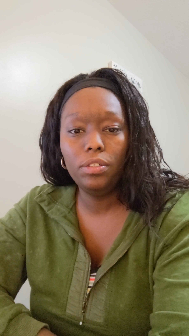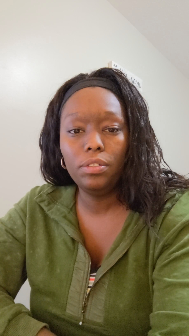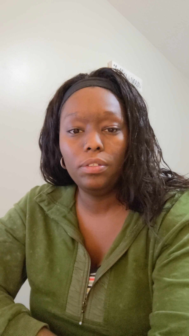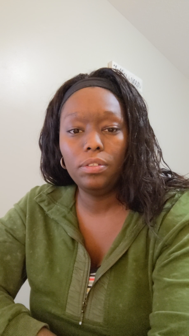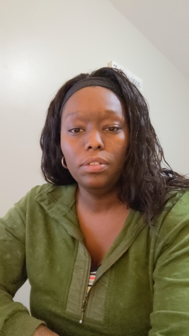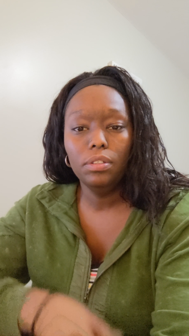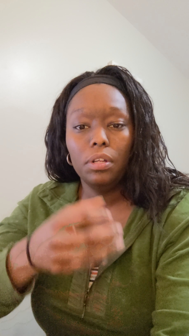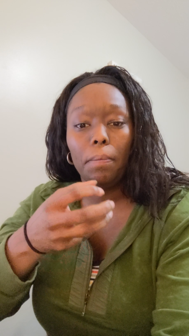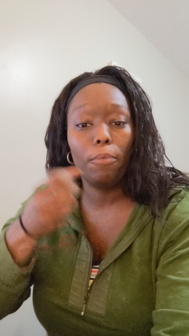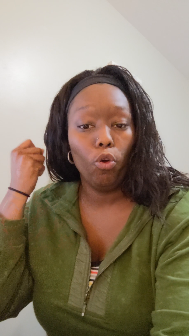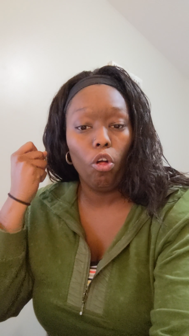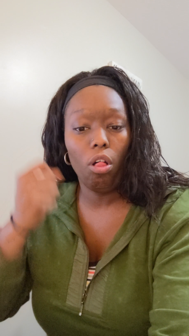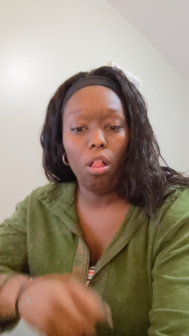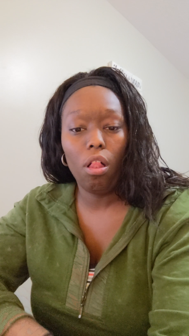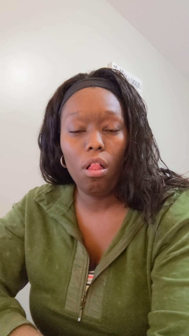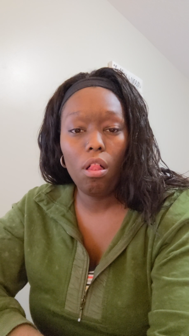pull